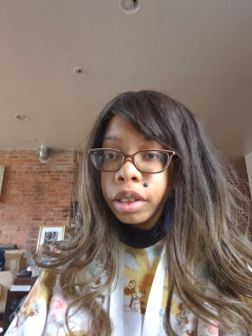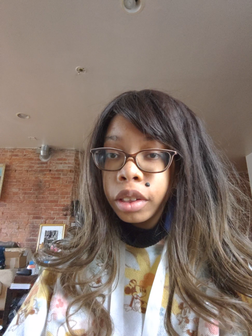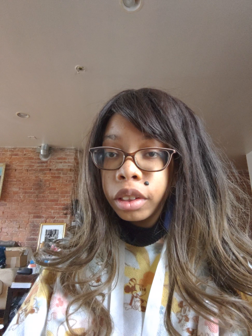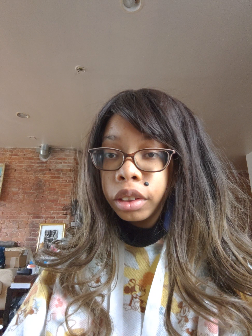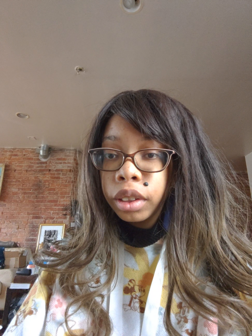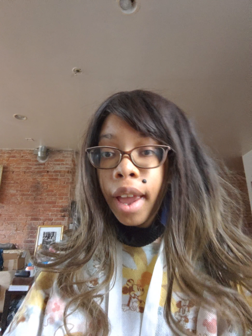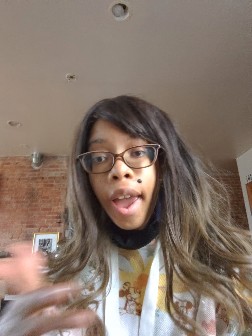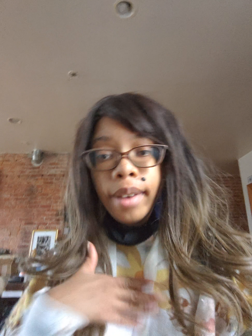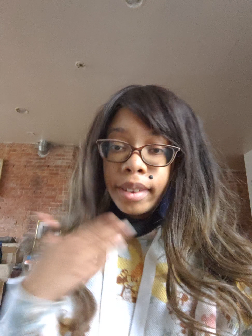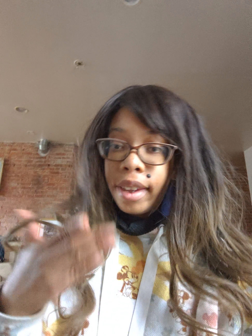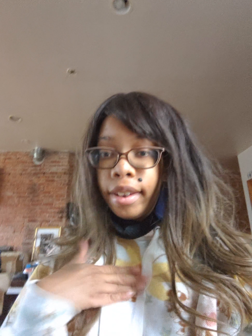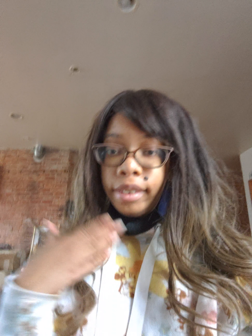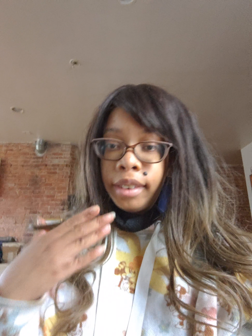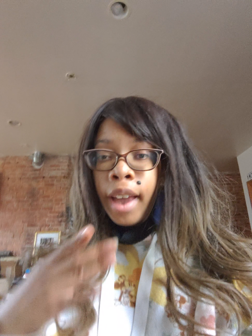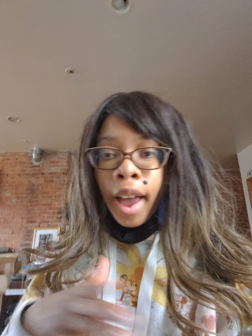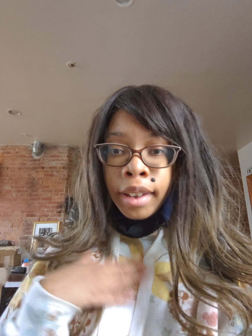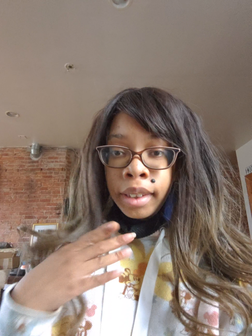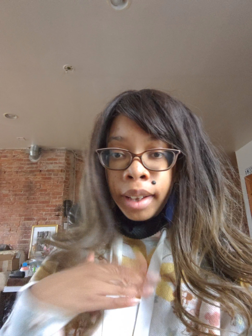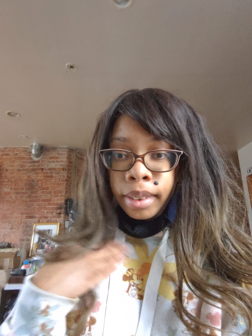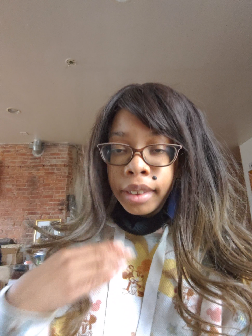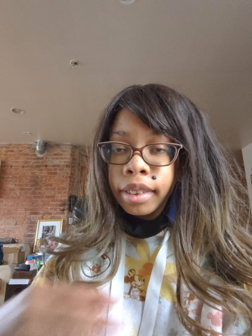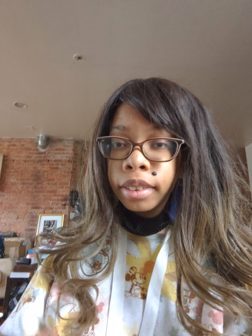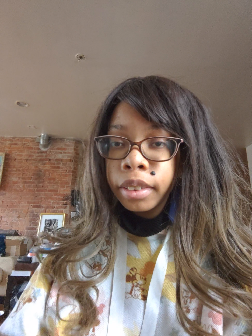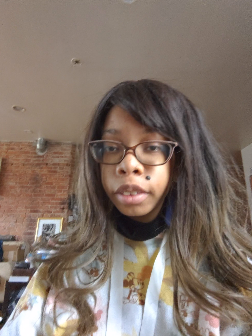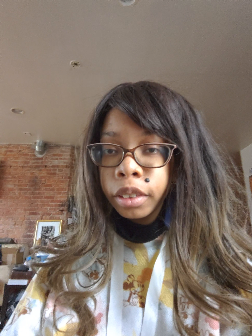happy